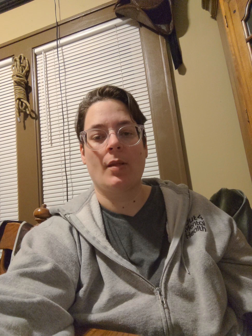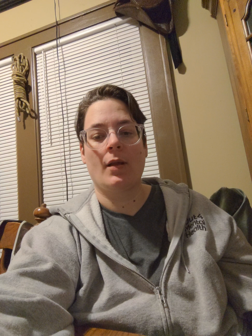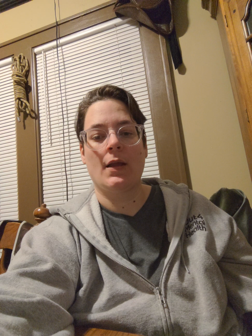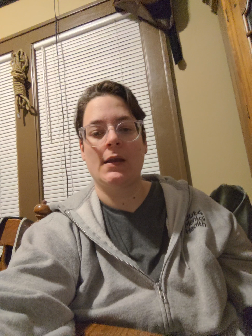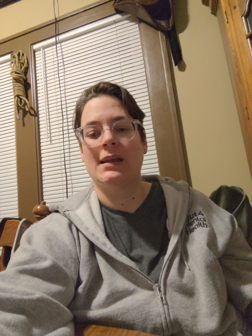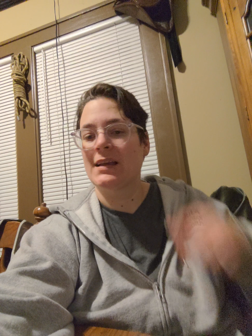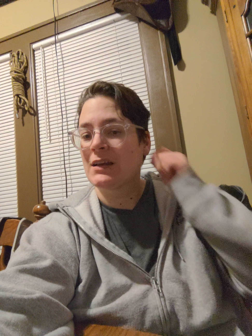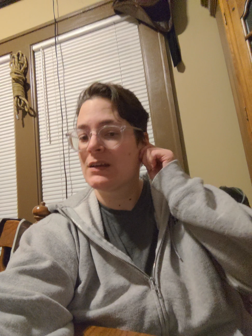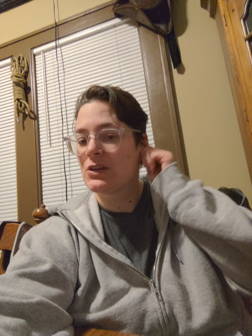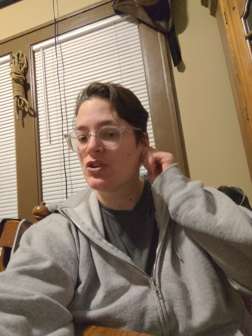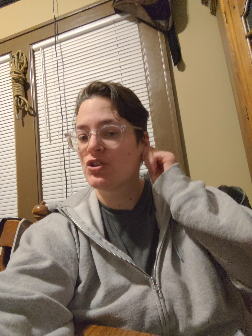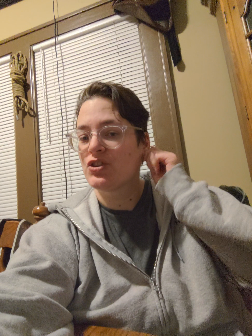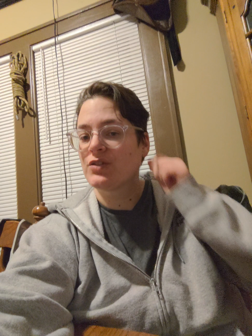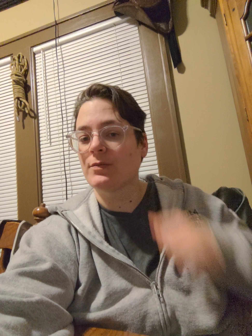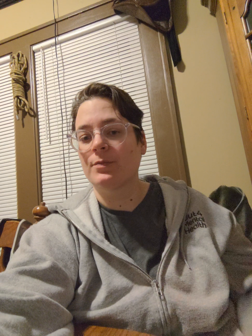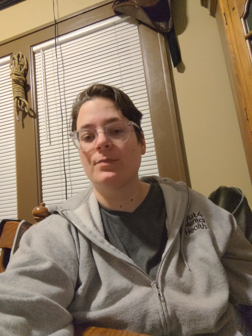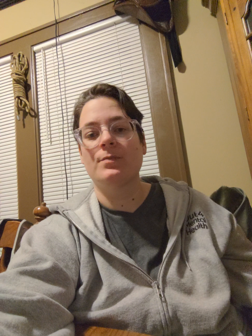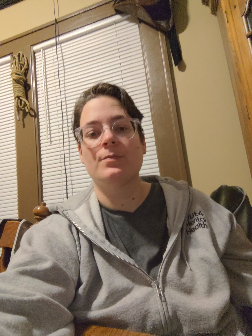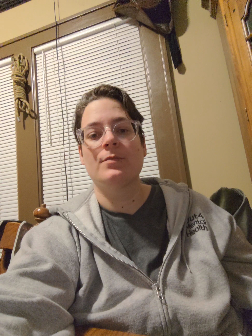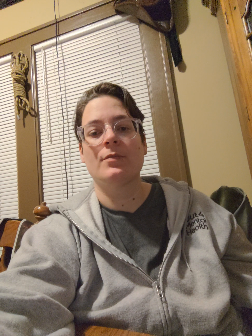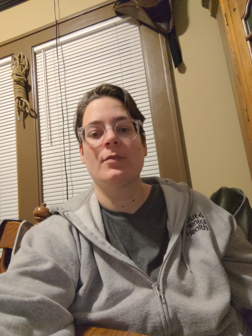ear